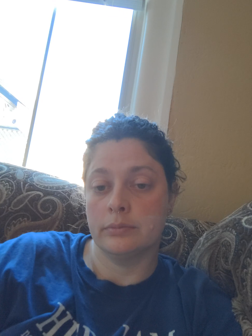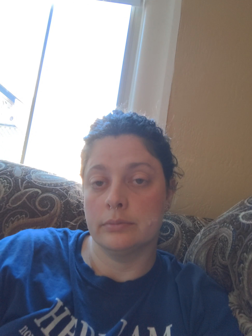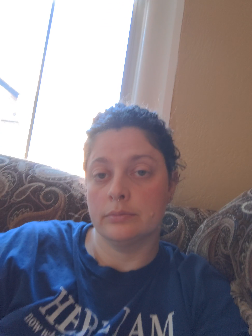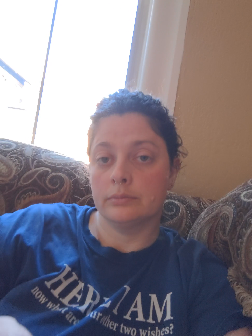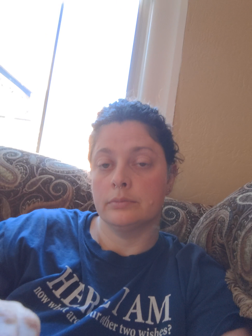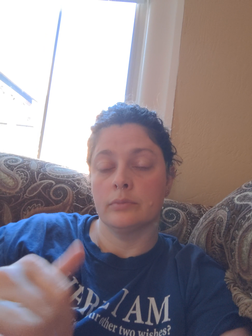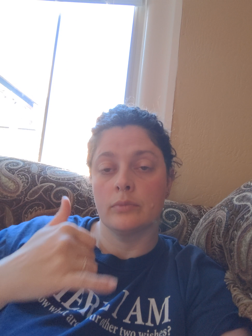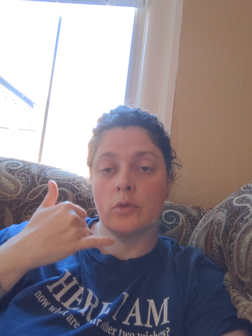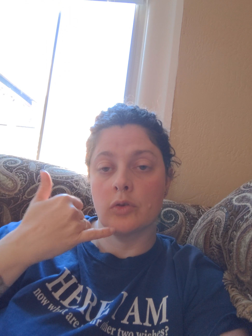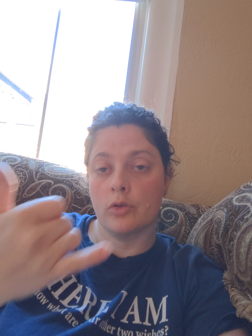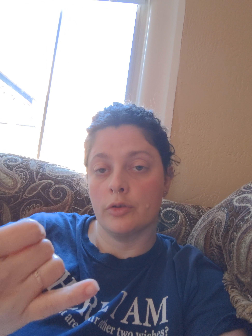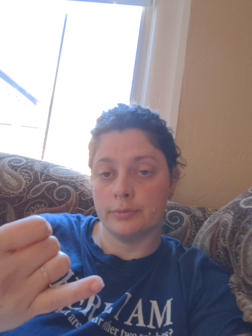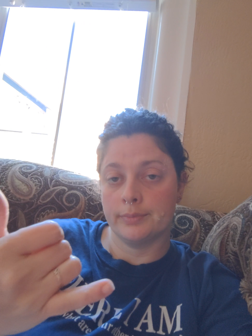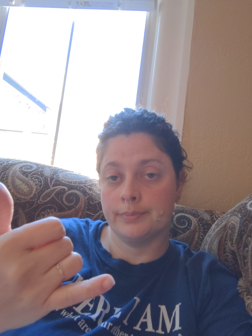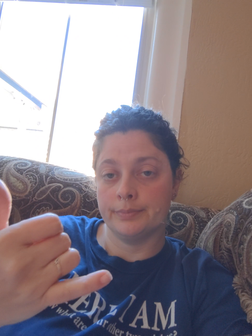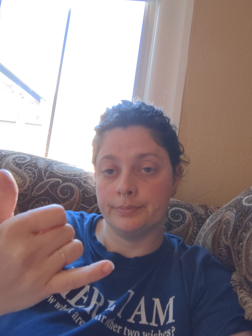call on the phone